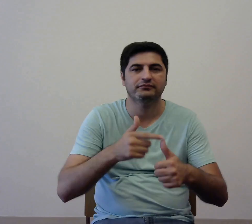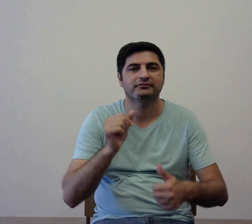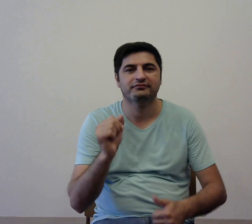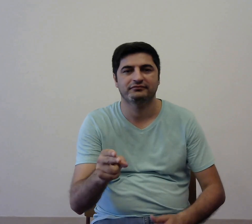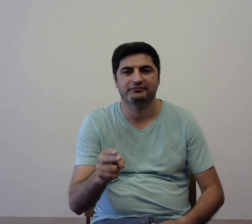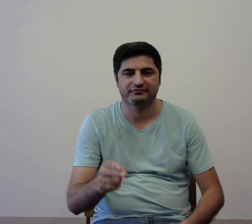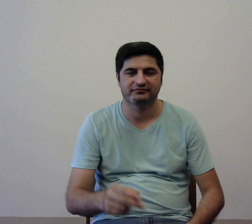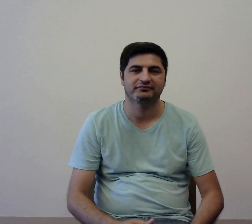nədir